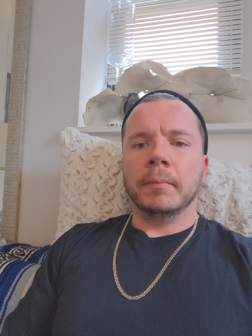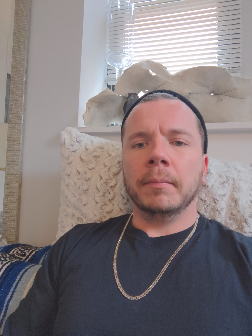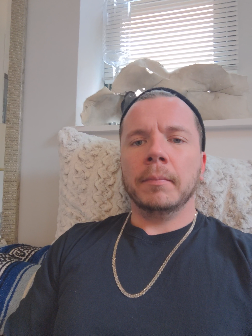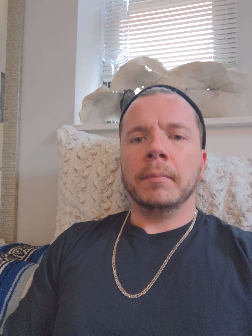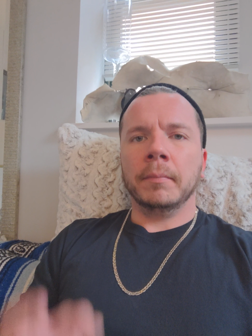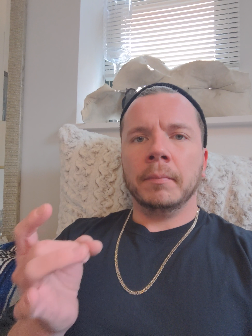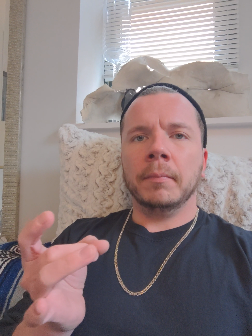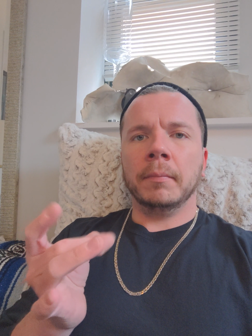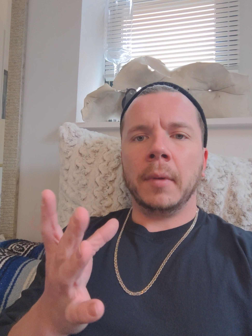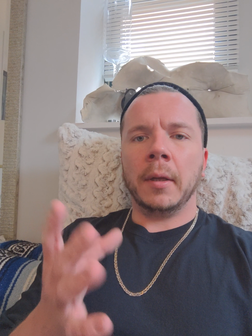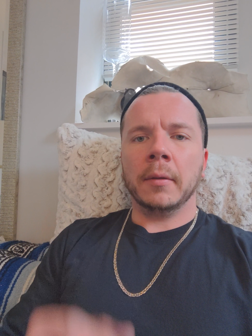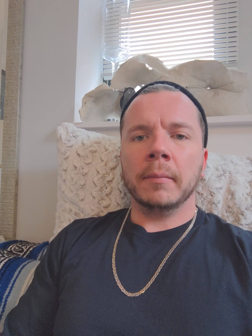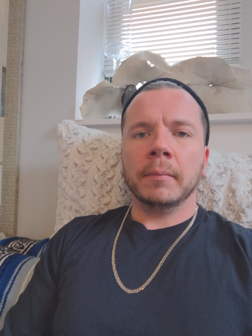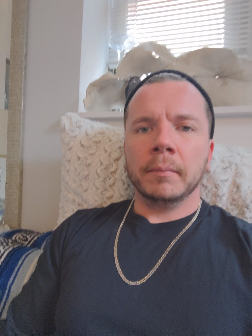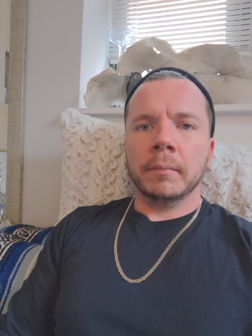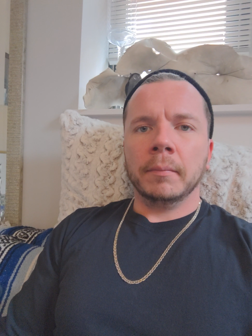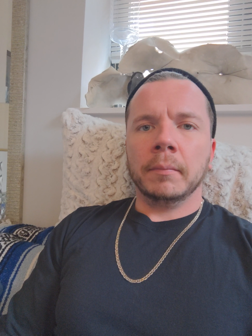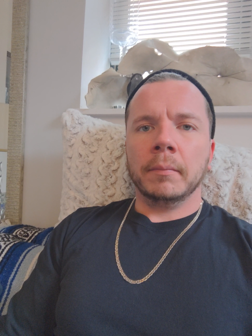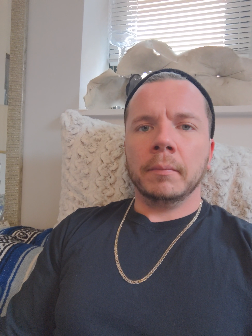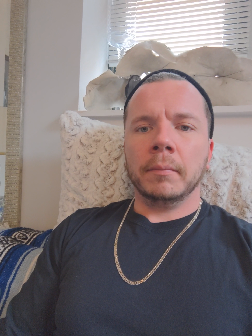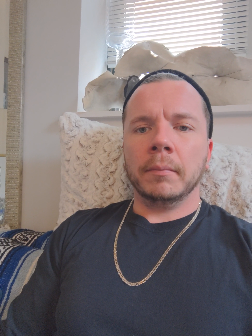hate